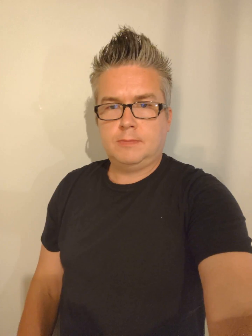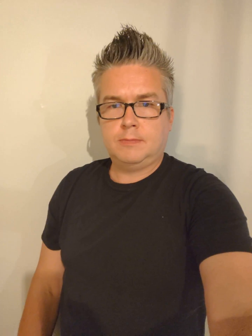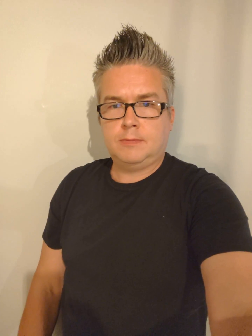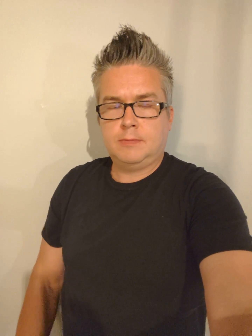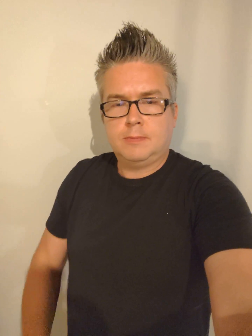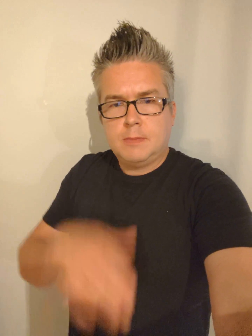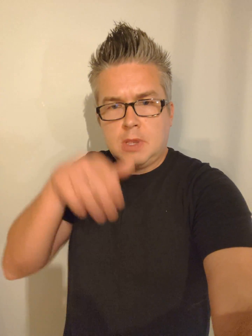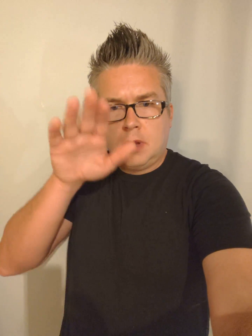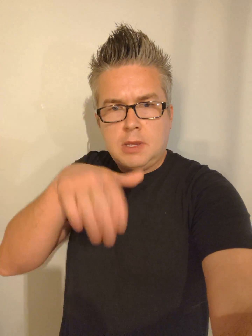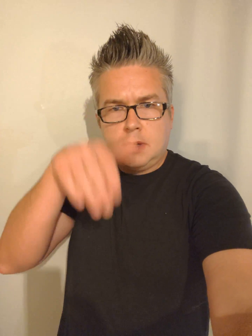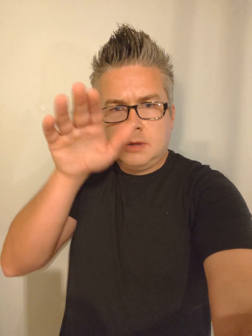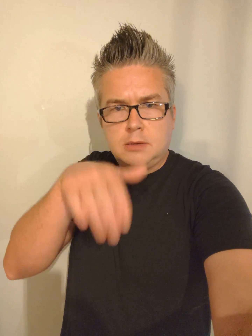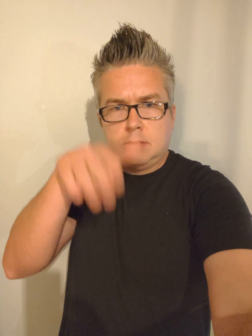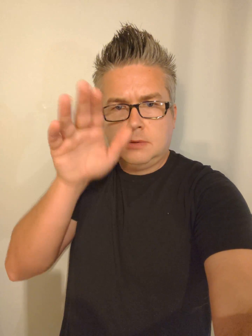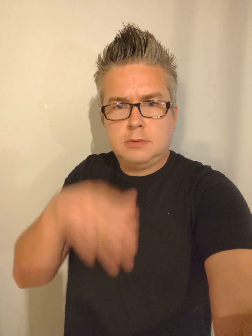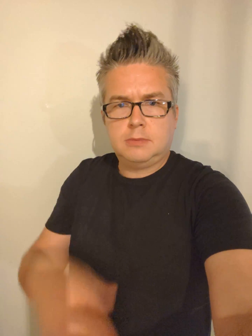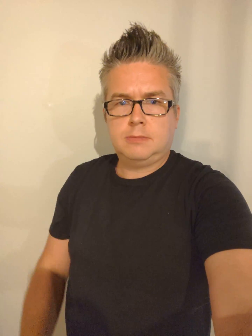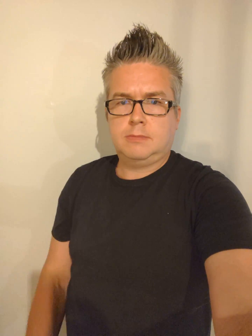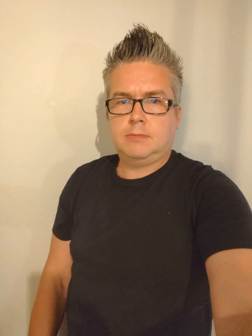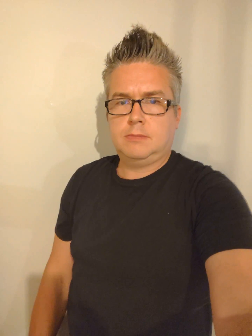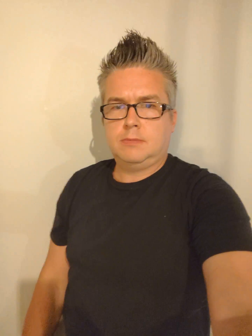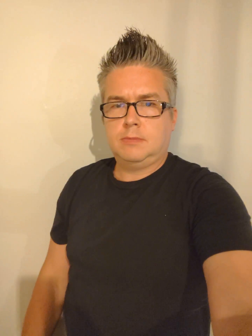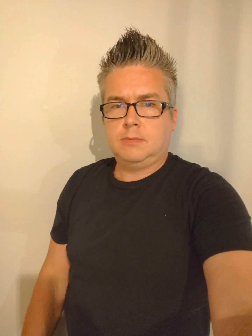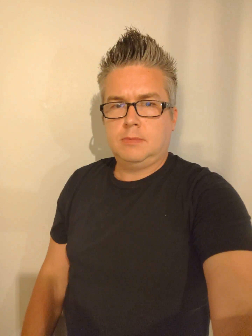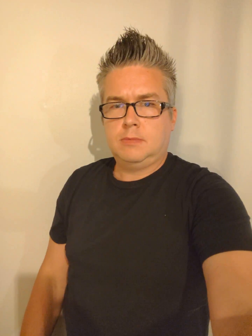paint